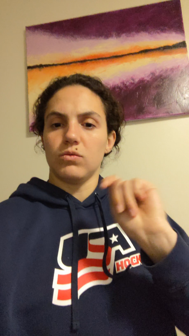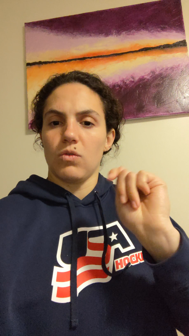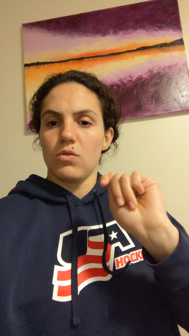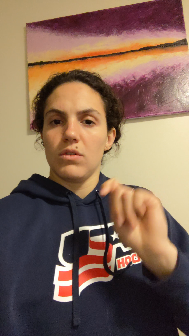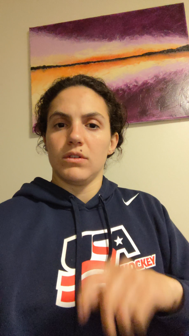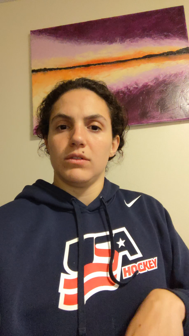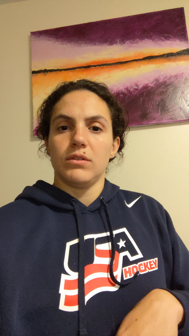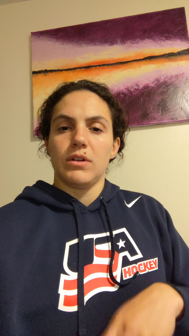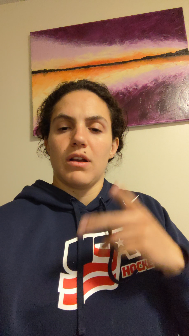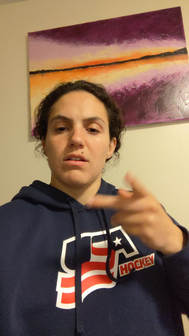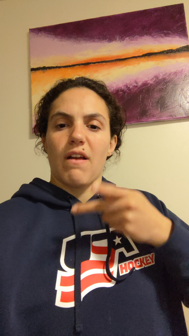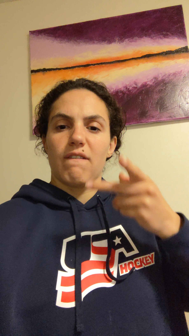careful